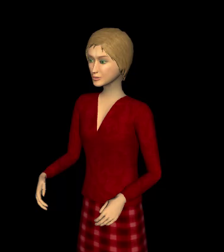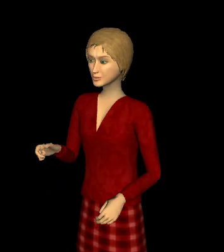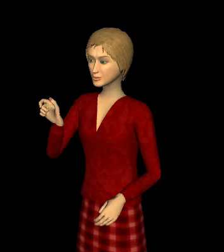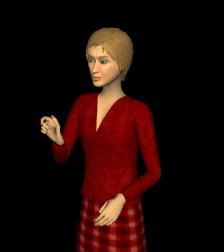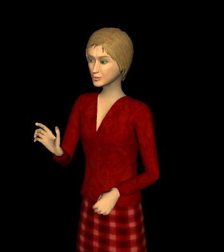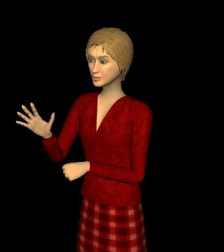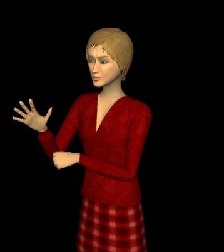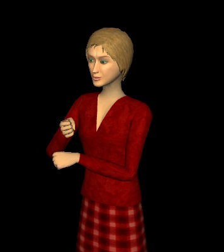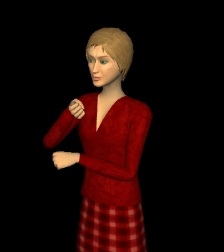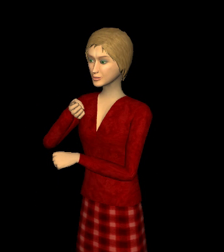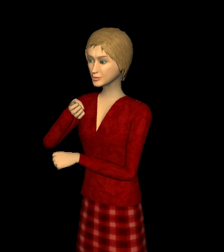فائز